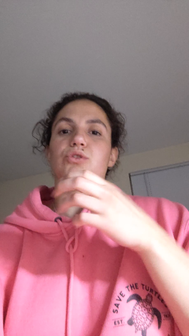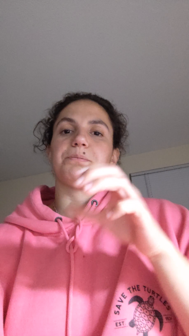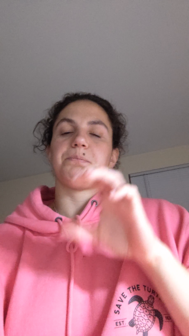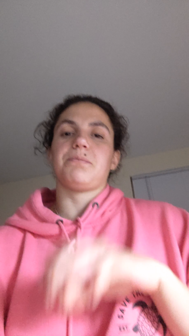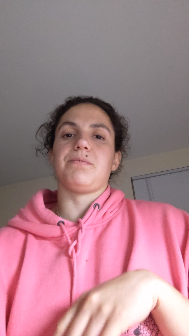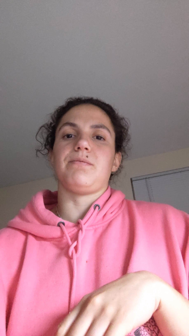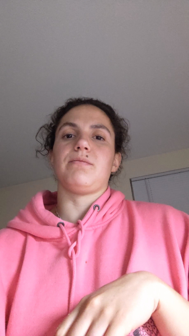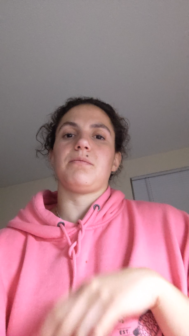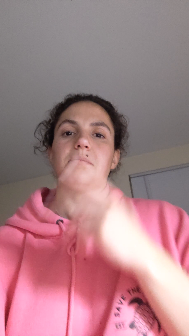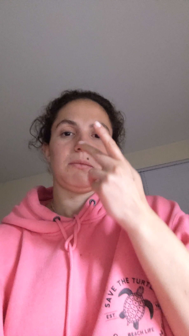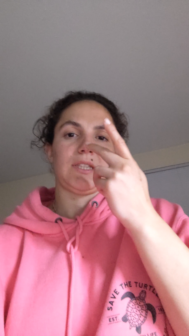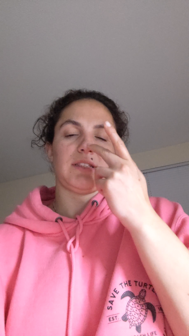penis